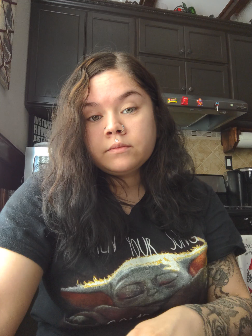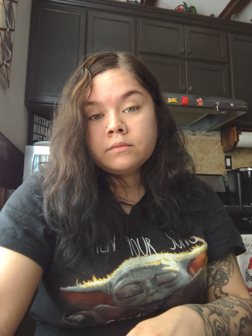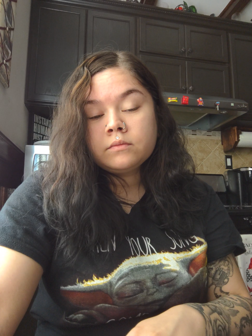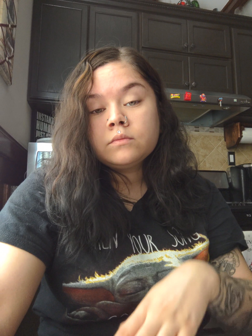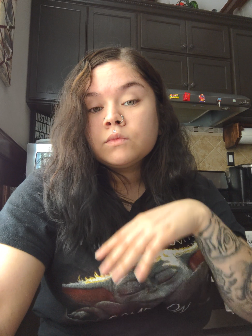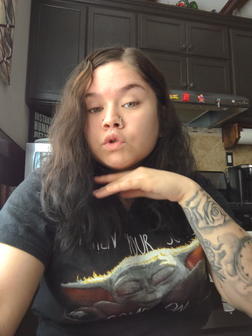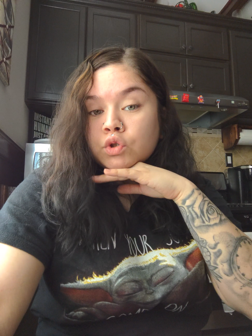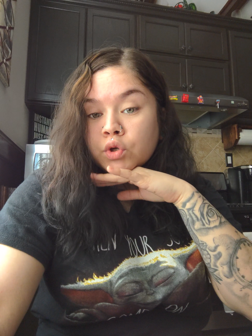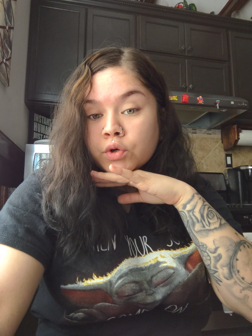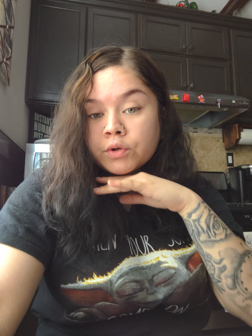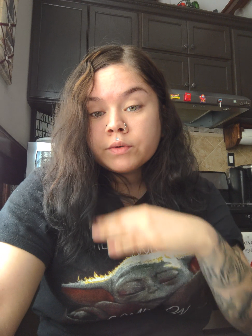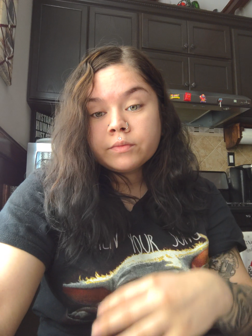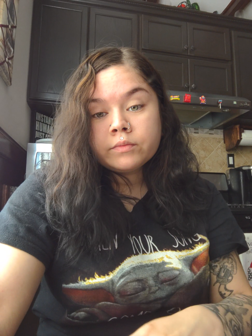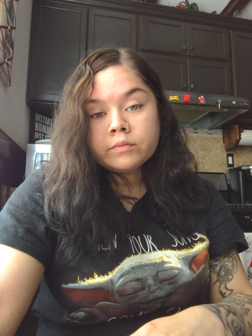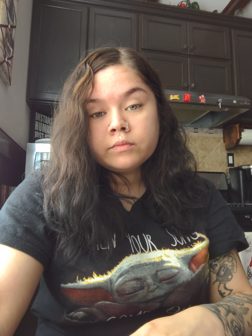dirty